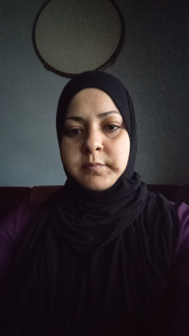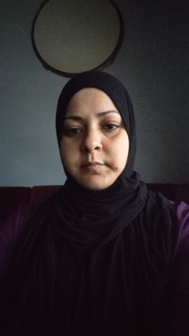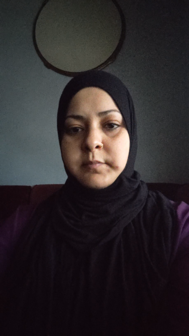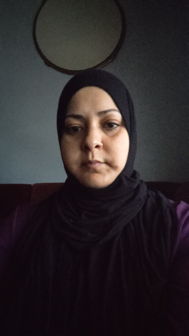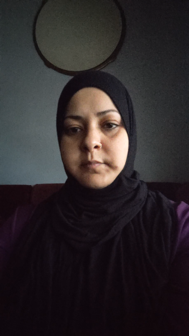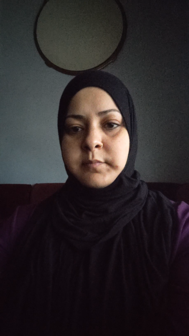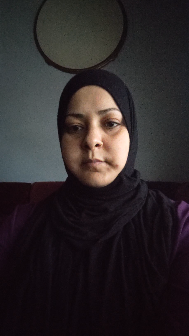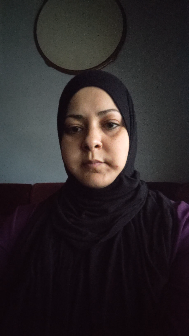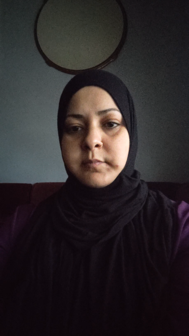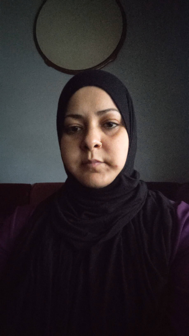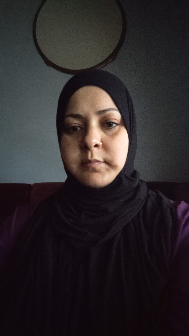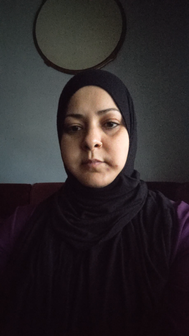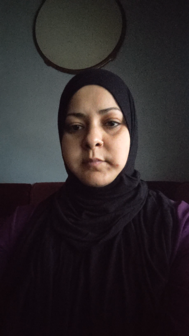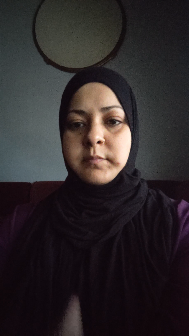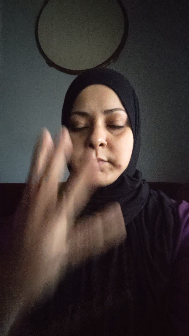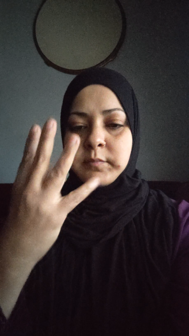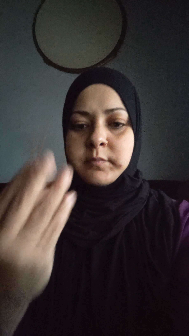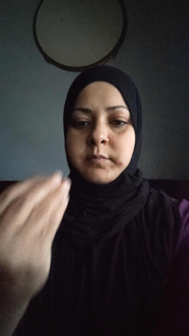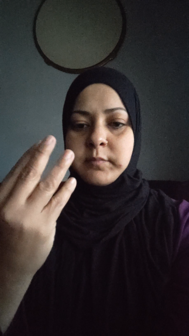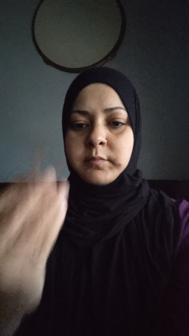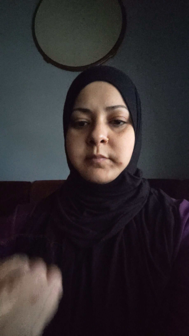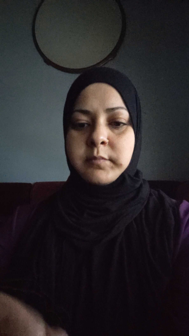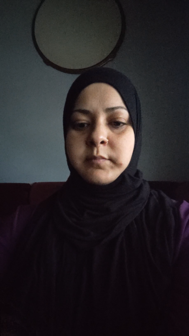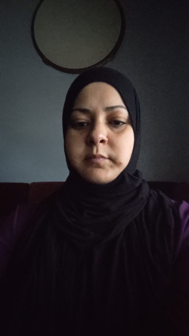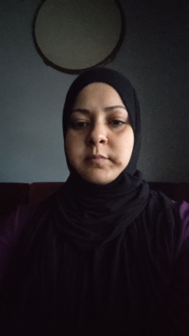gentle